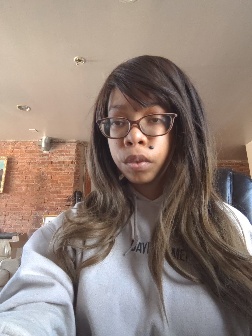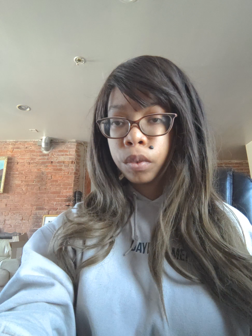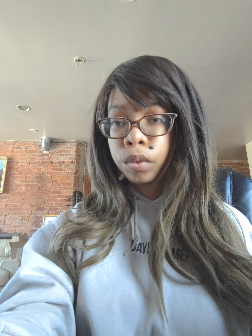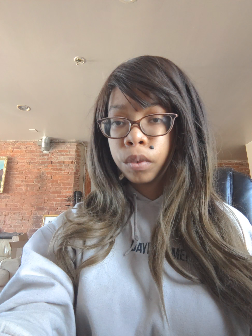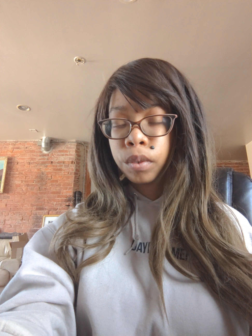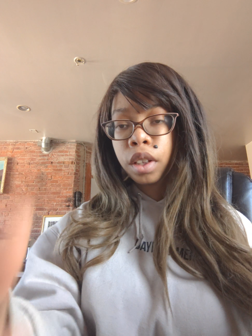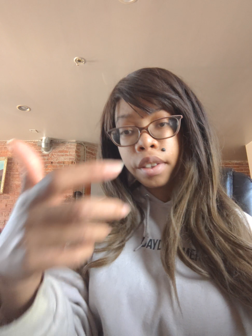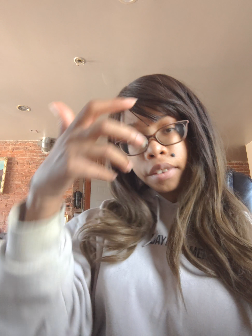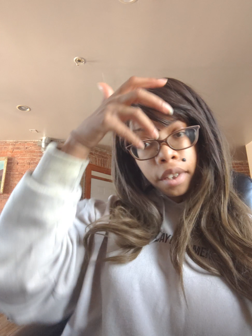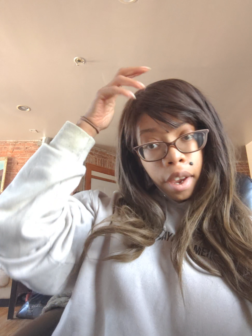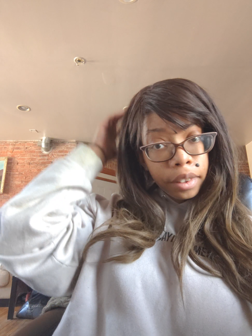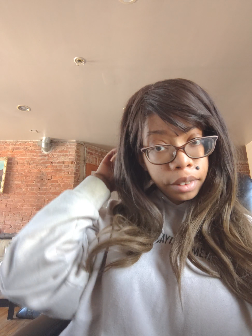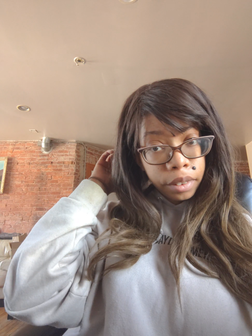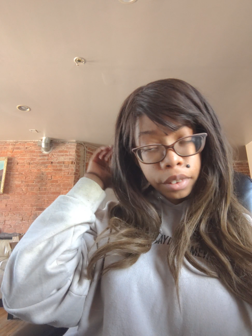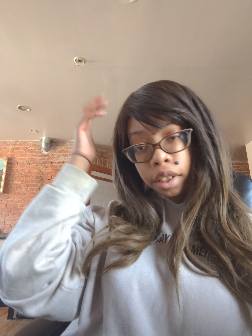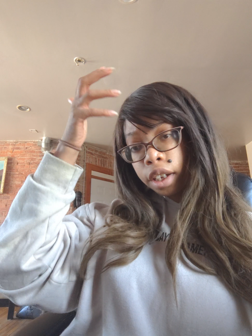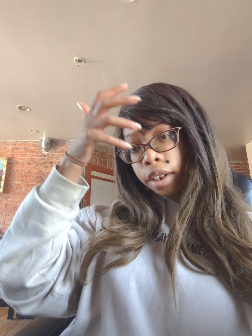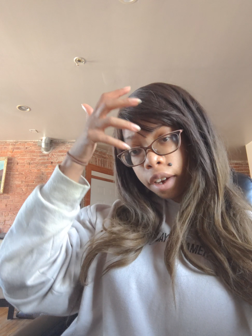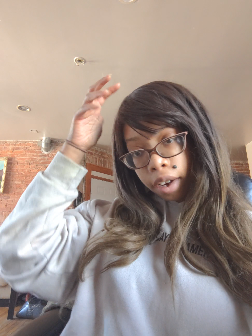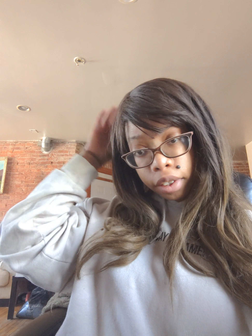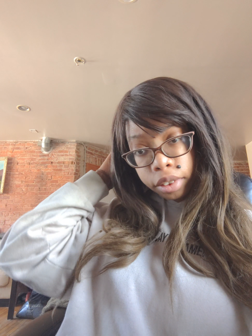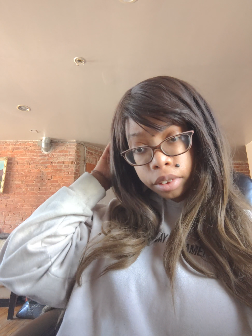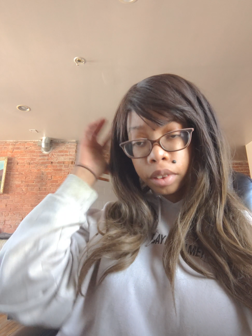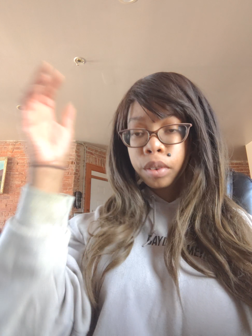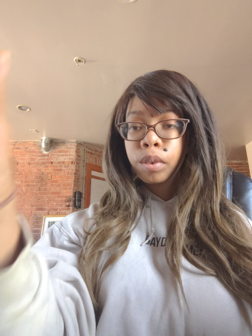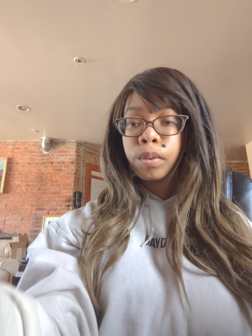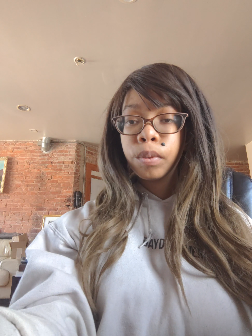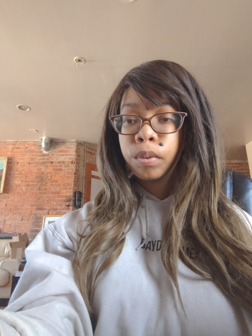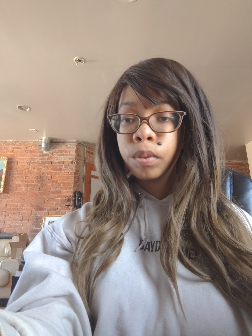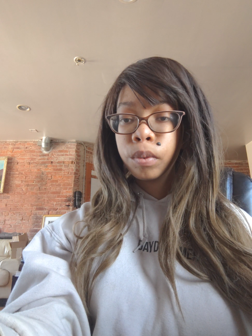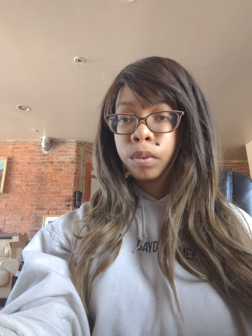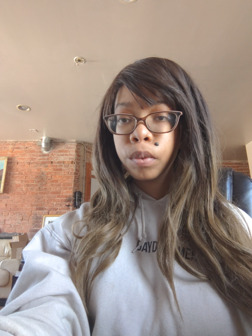lion